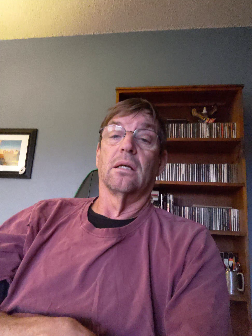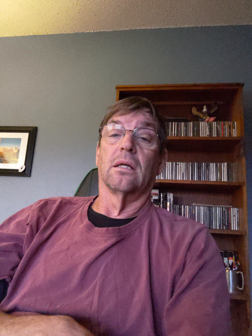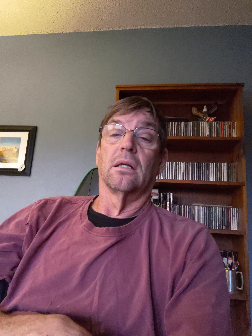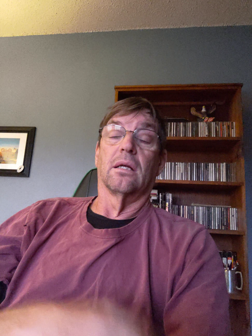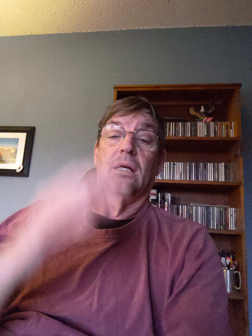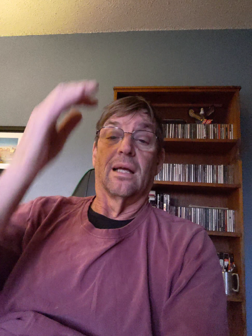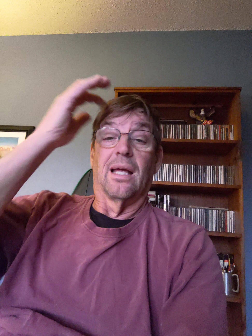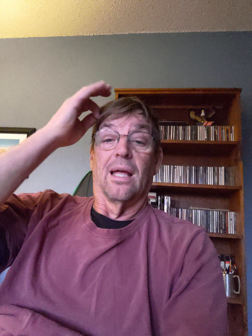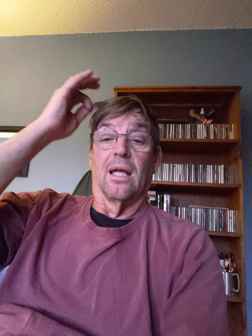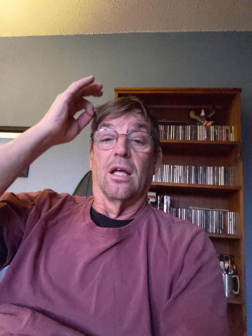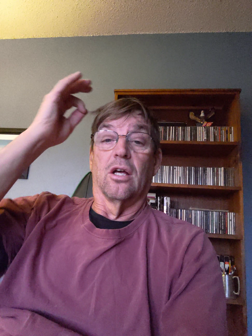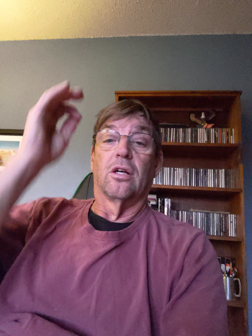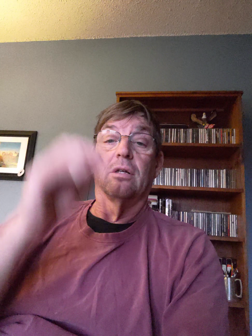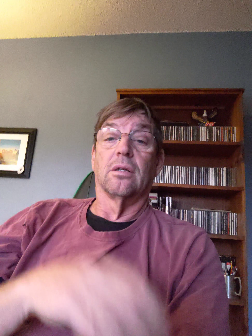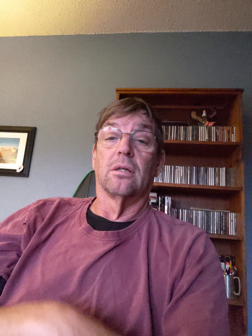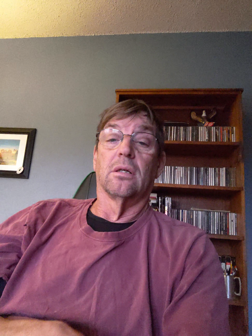hair